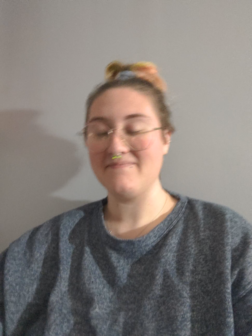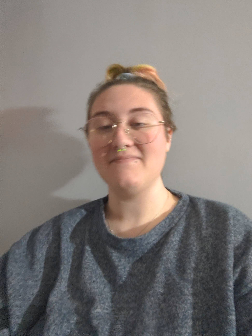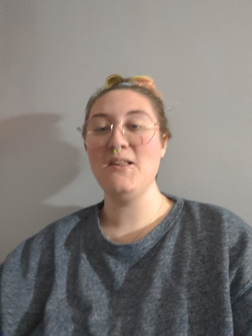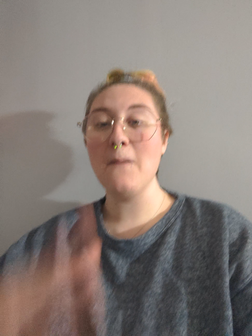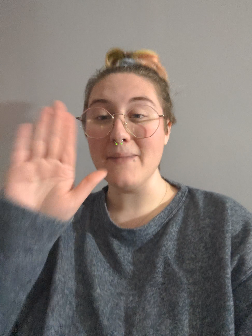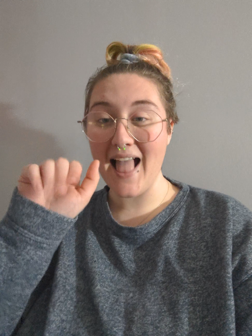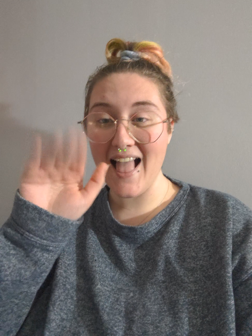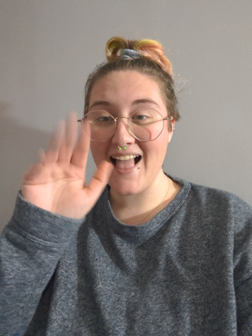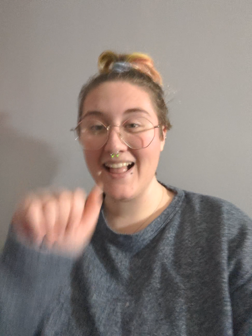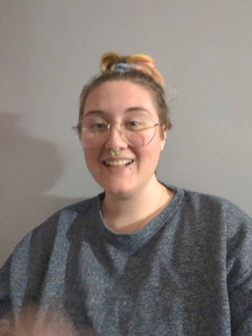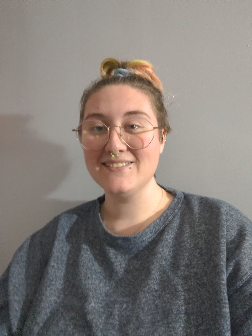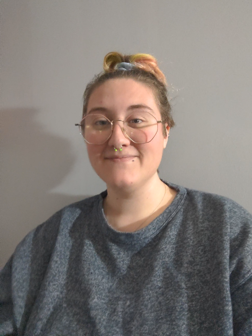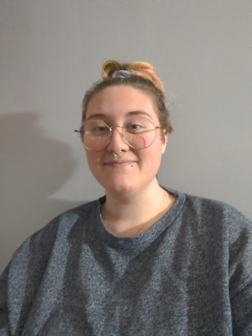bye